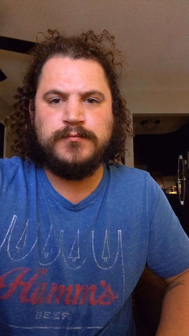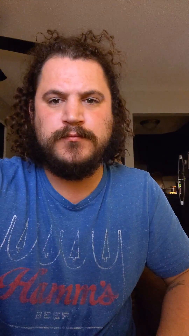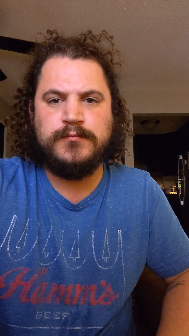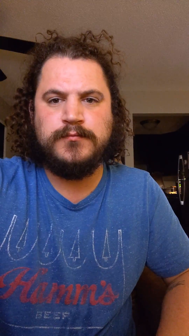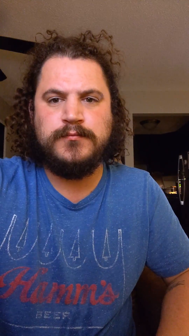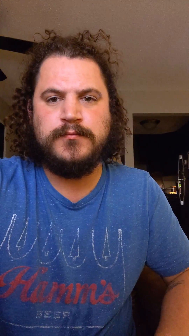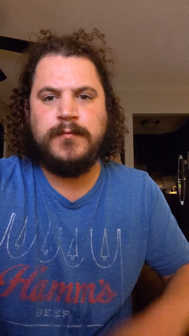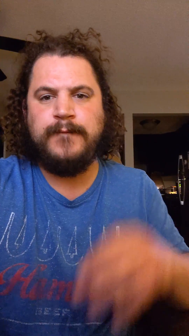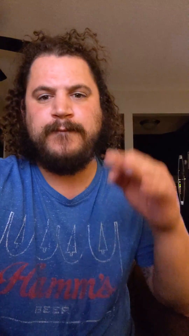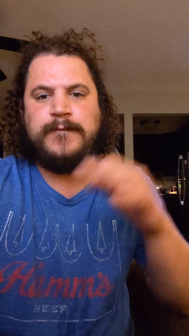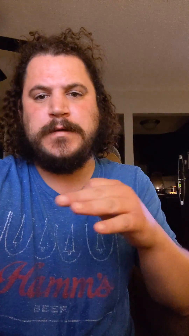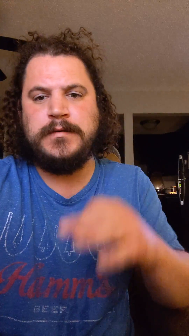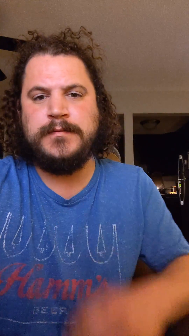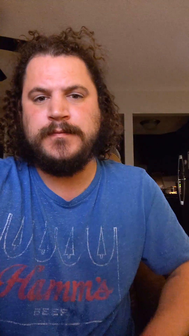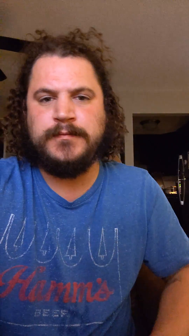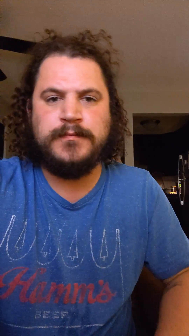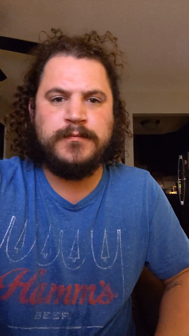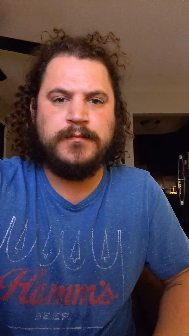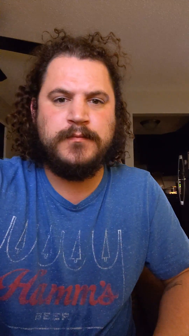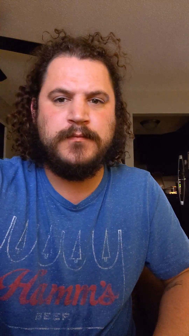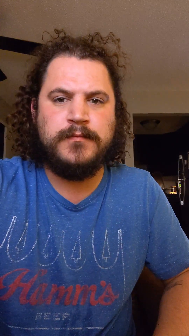fit